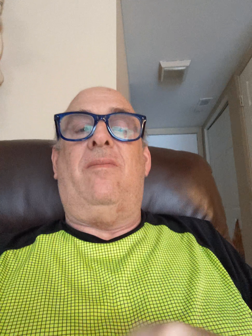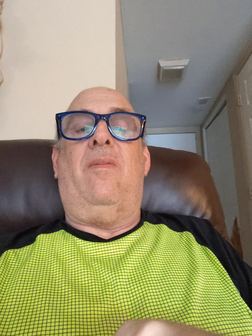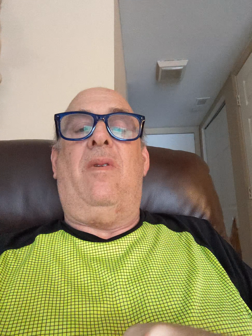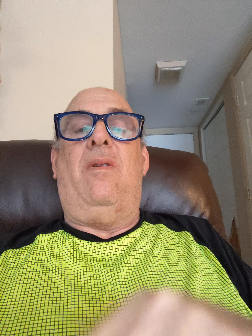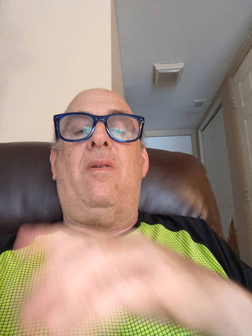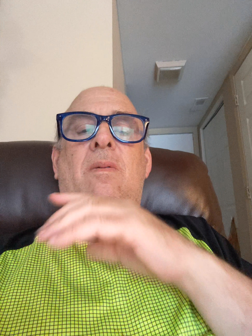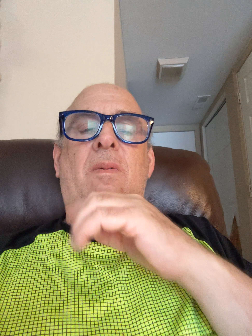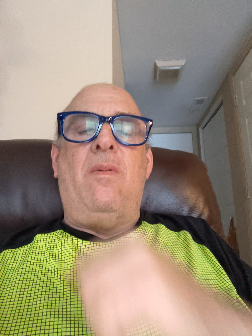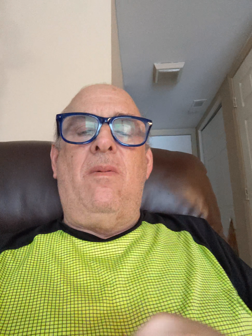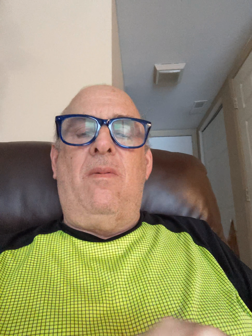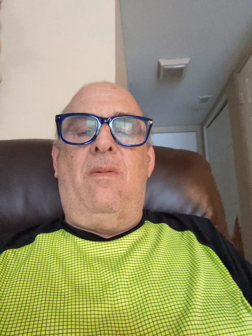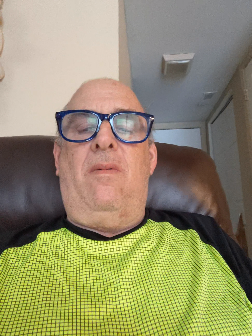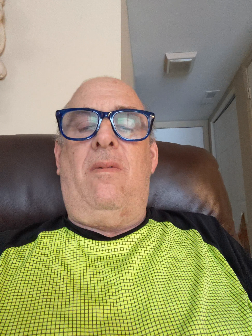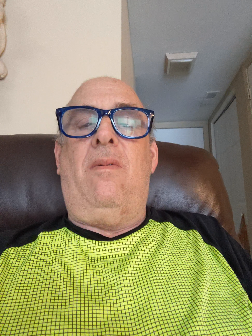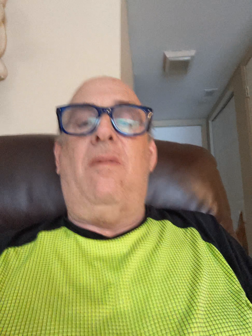old